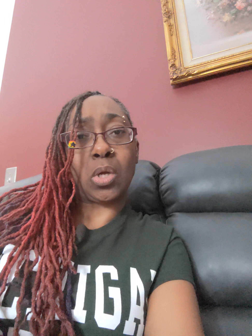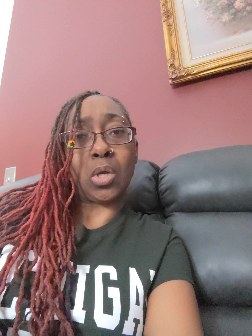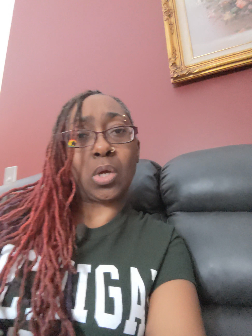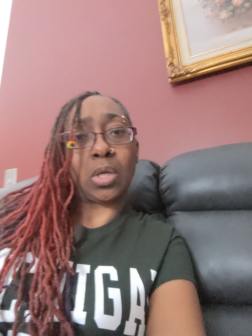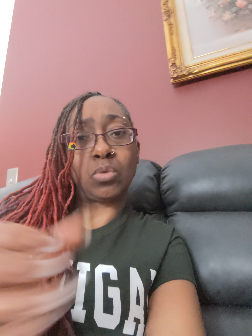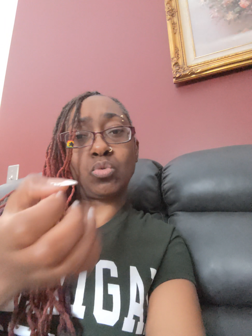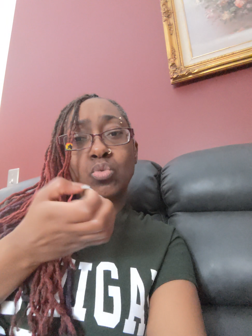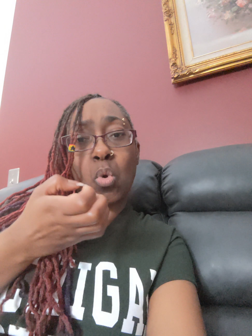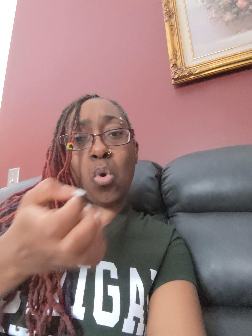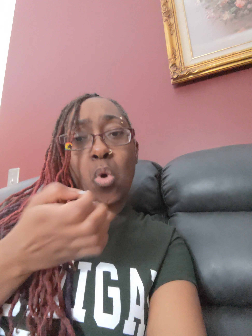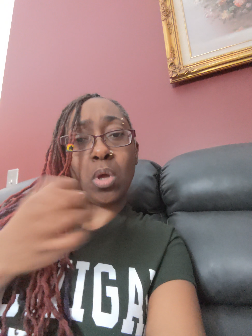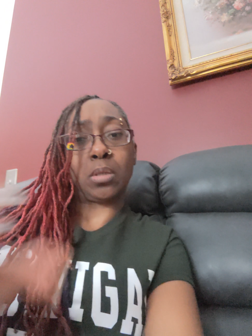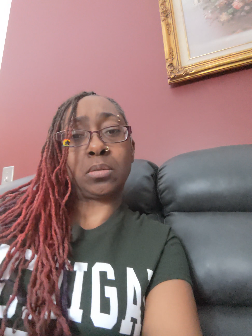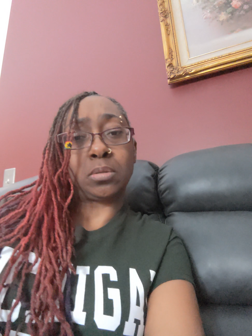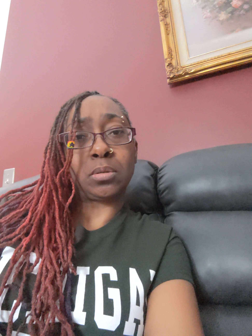drawer